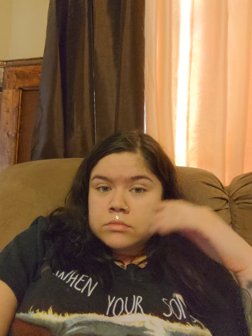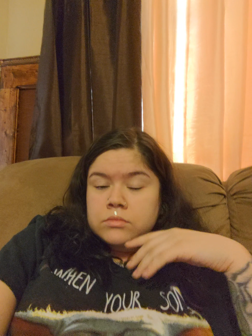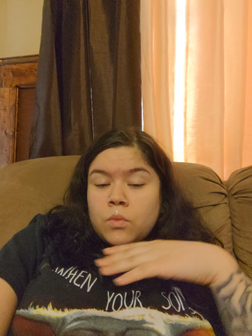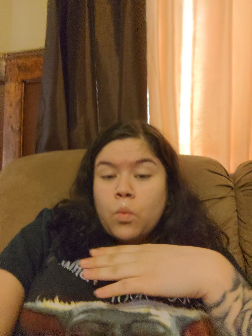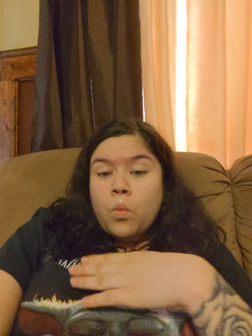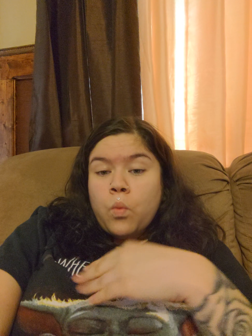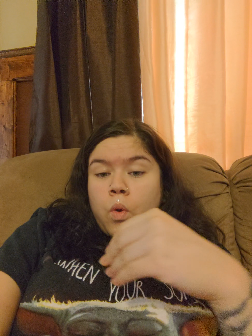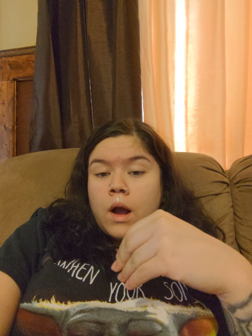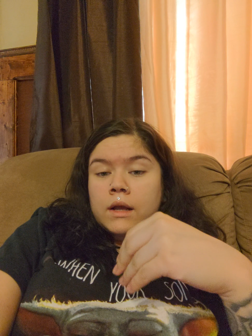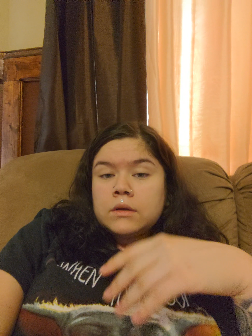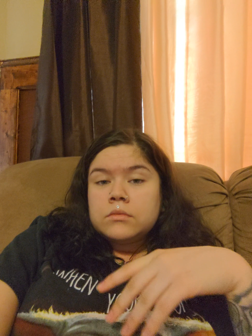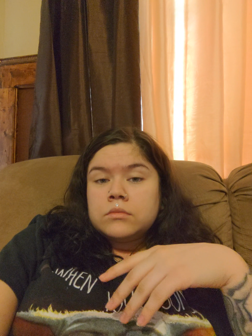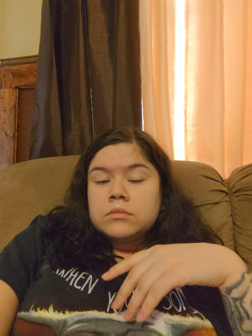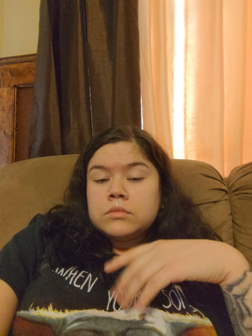white